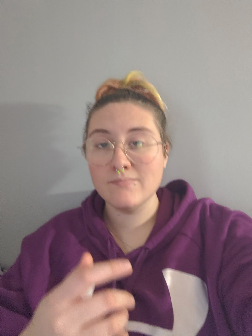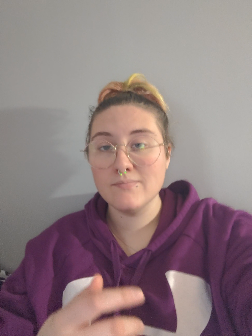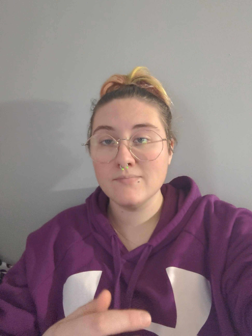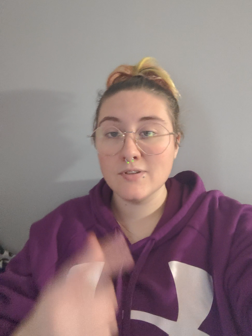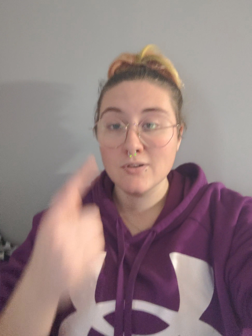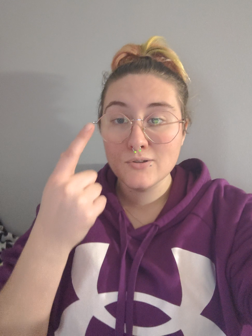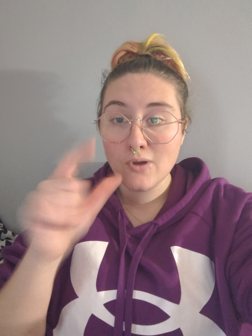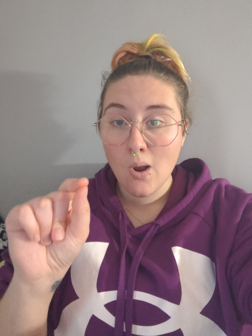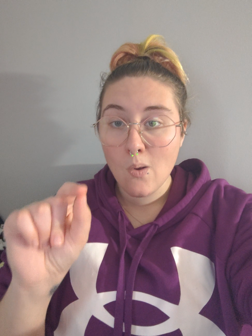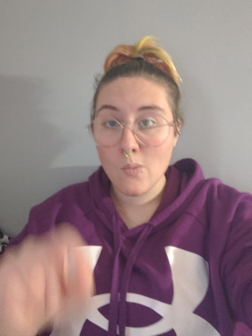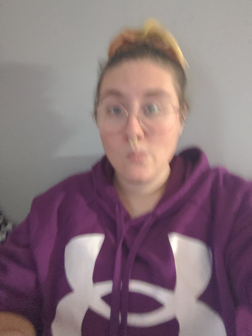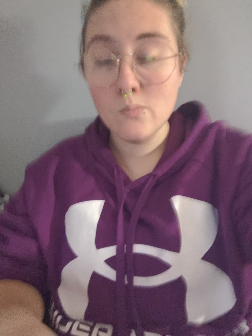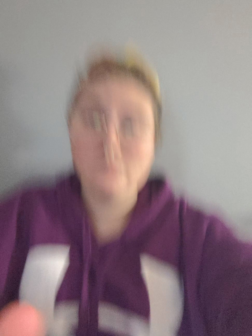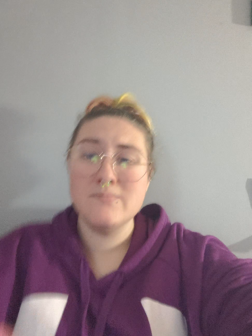go